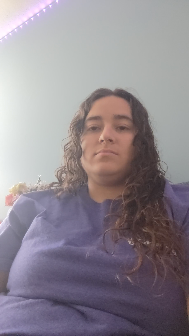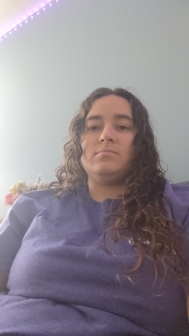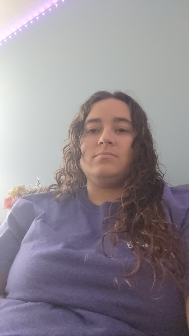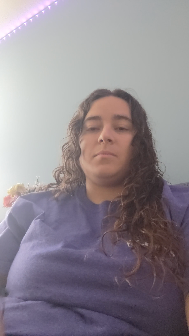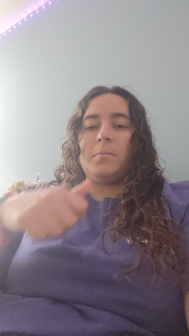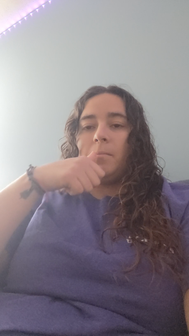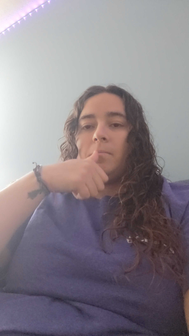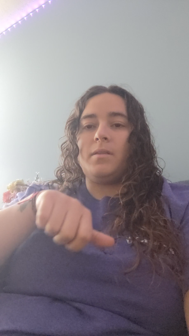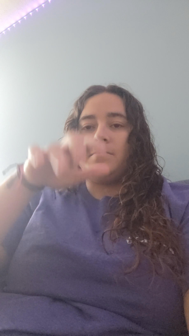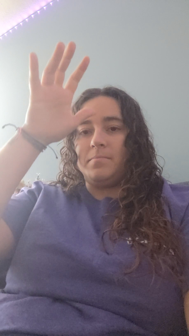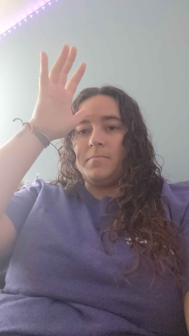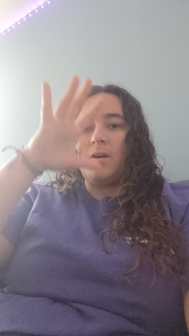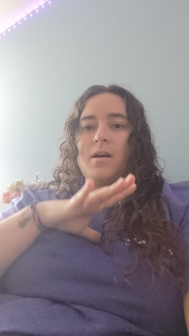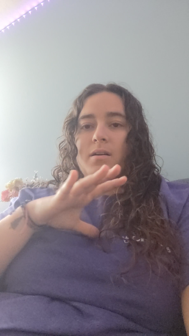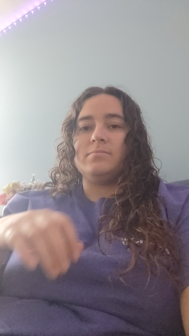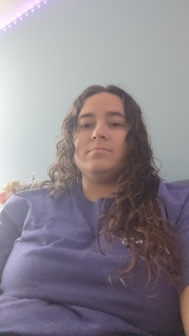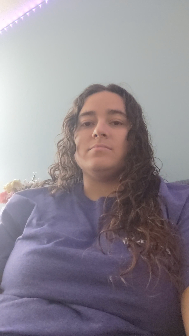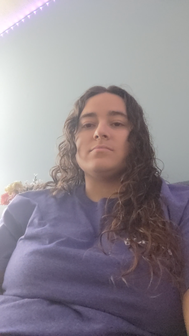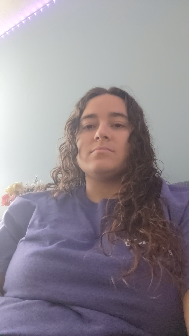mailman